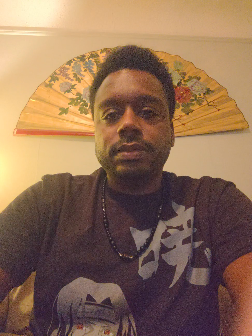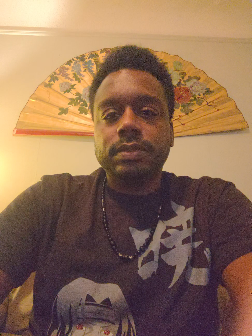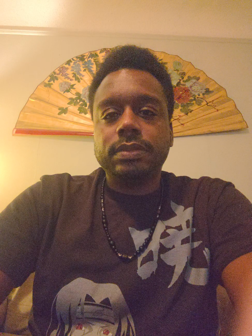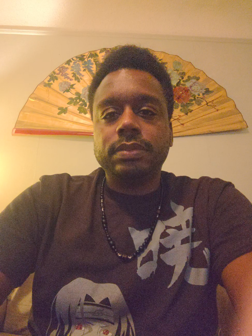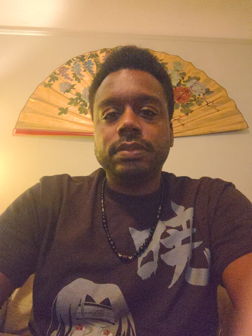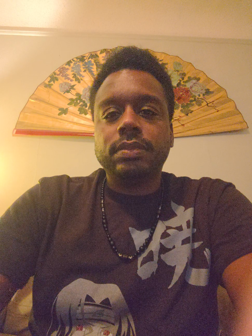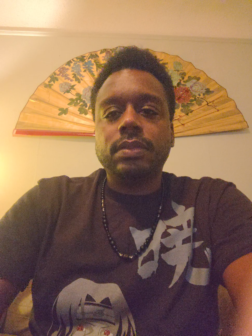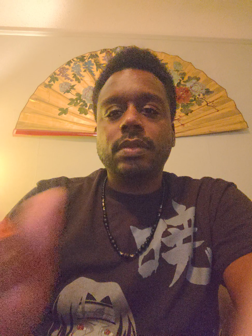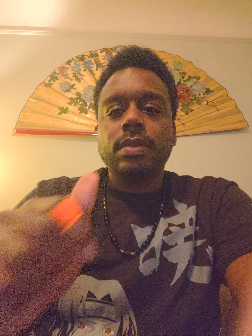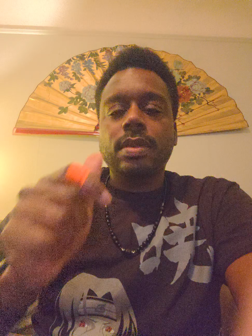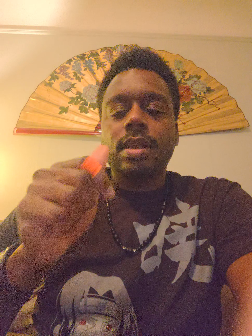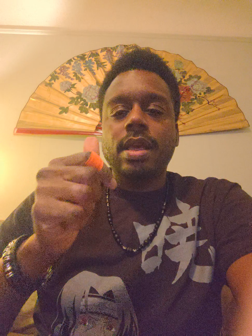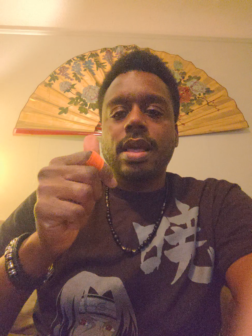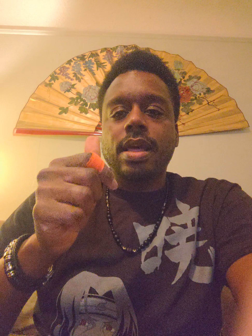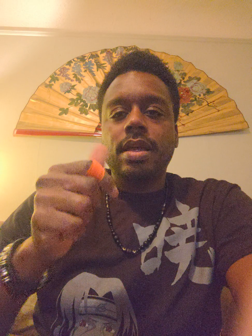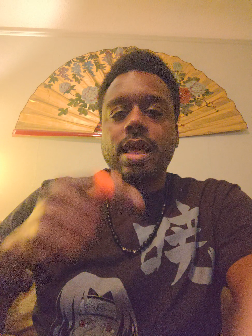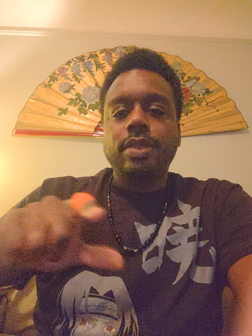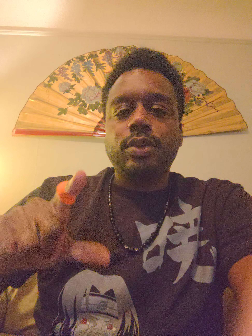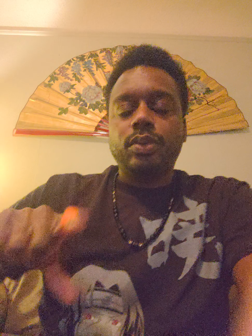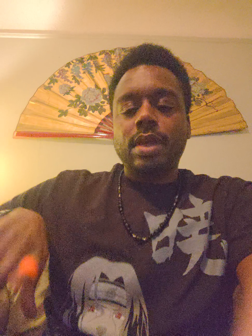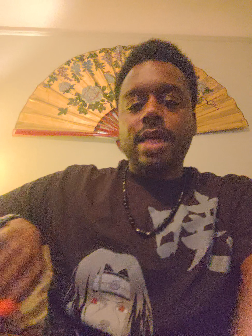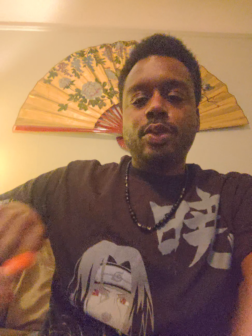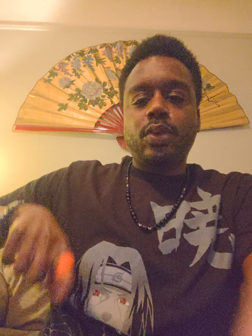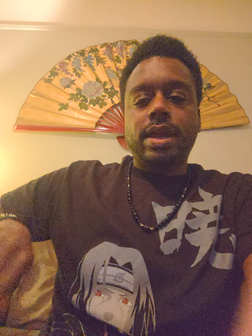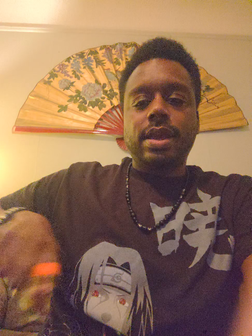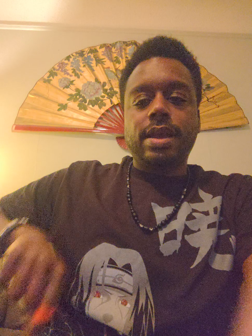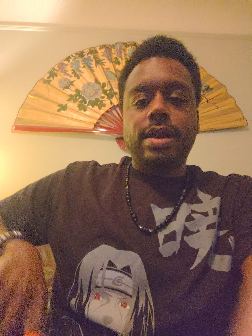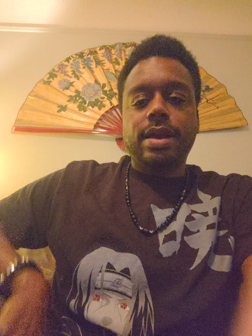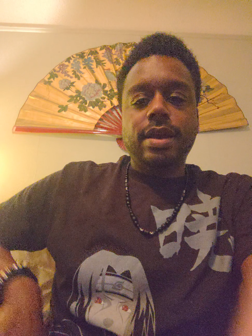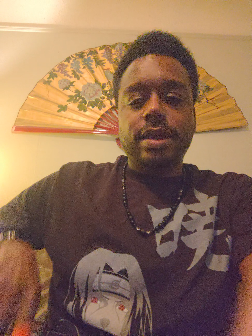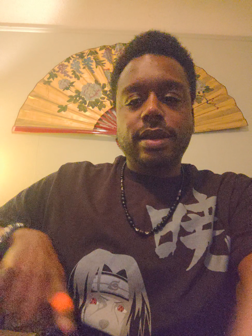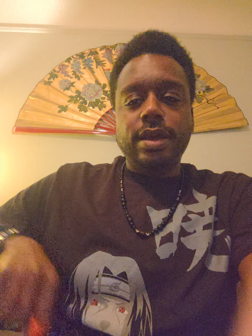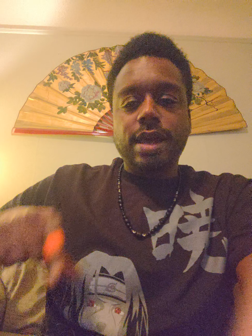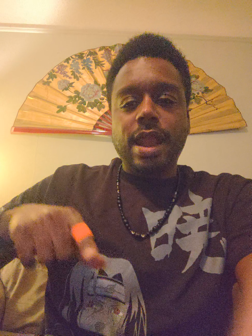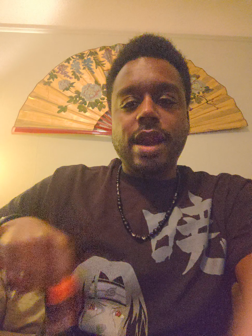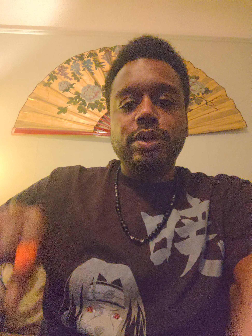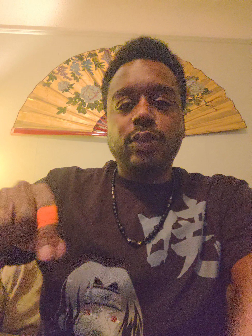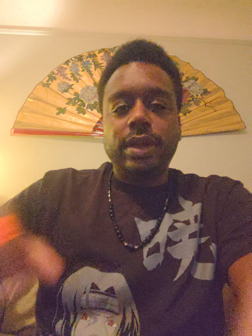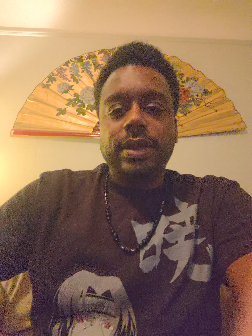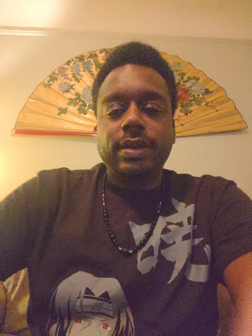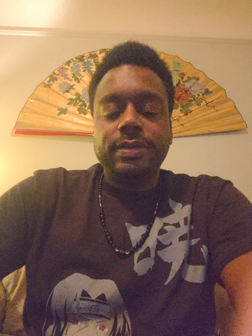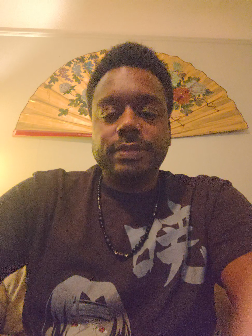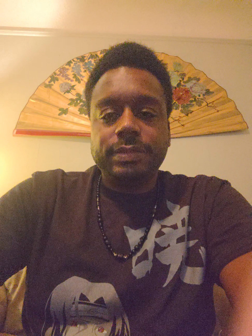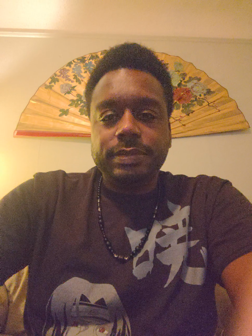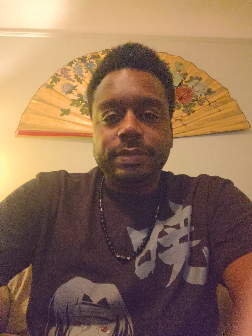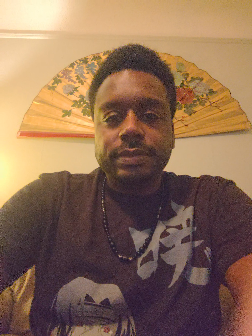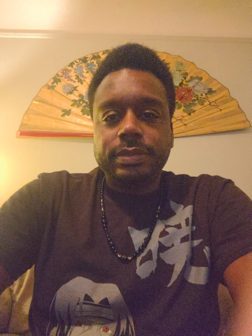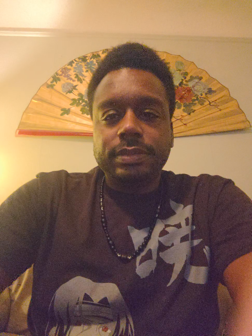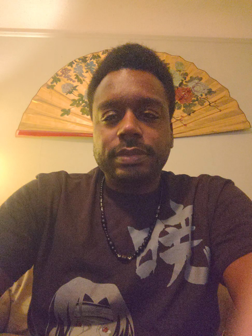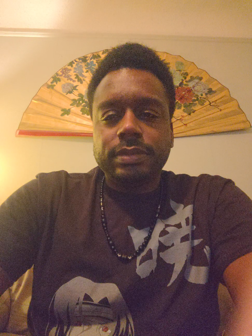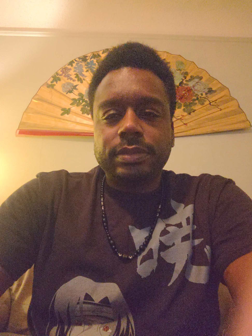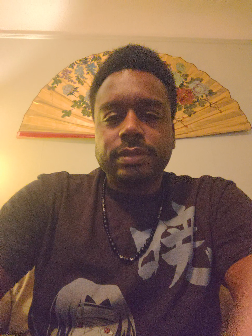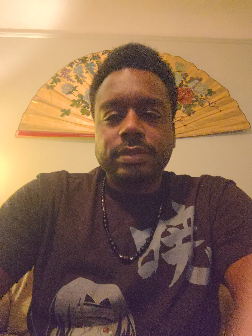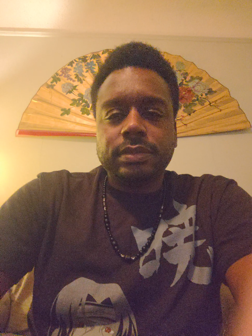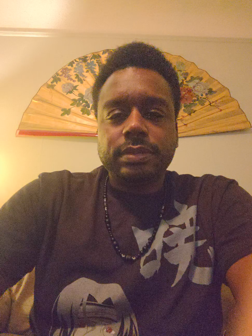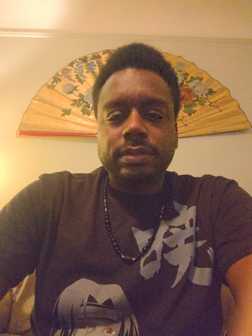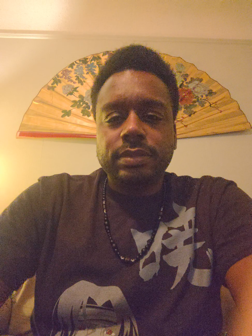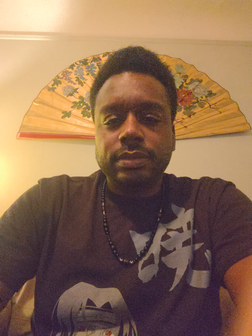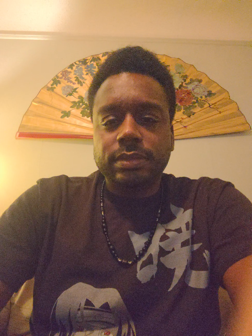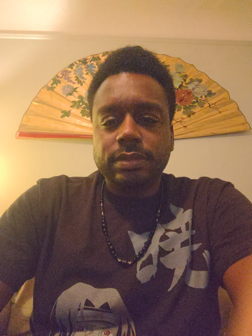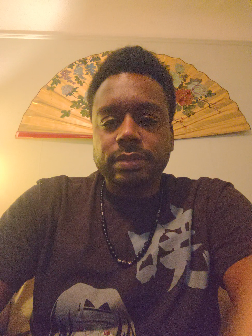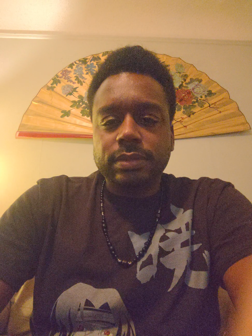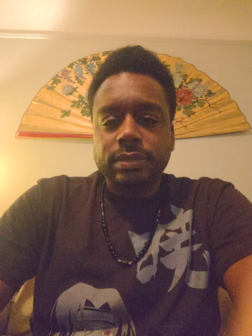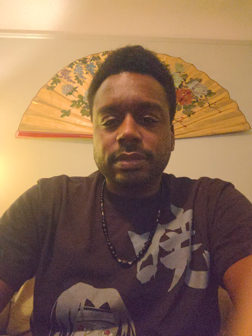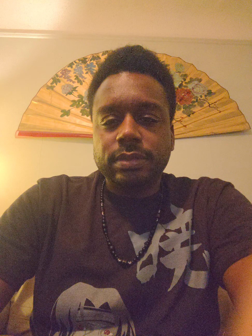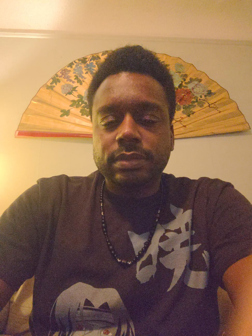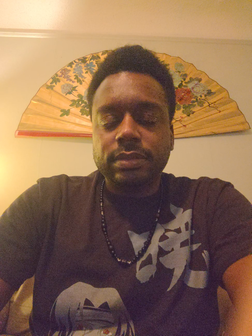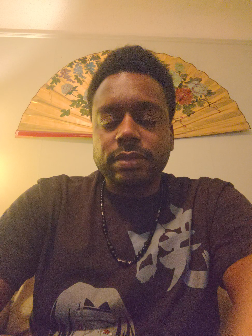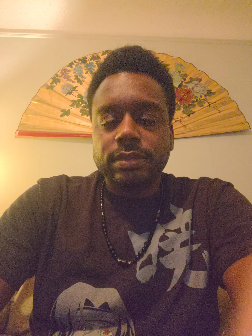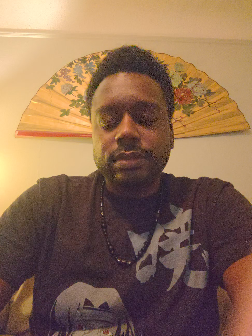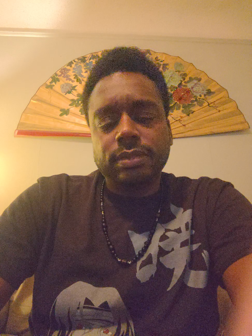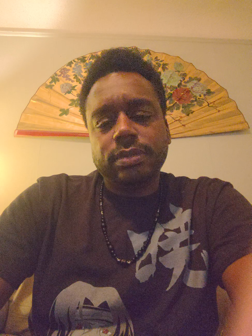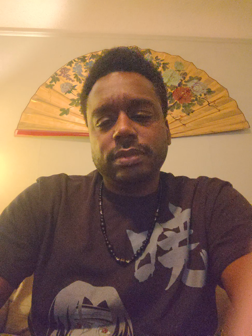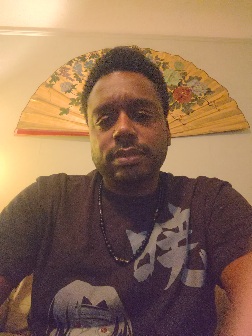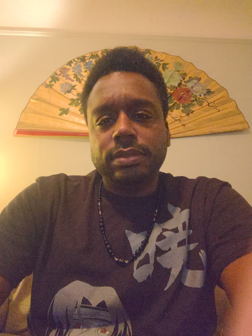underwear